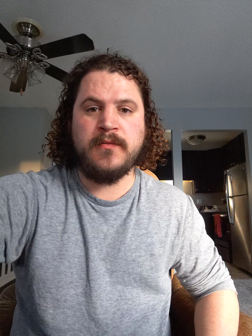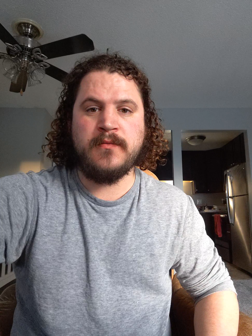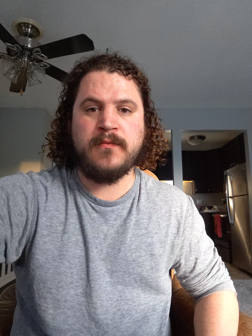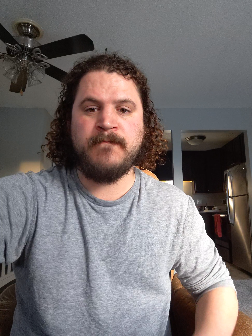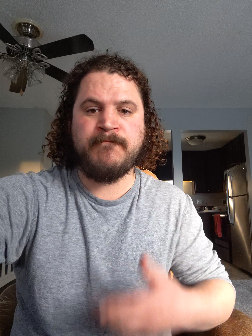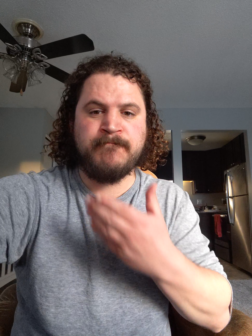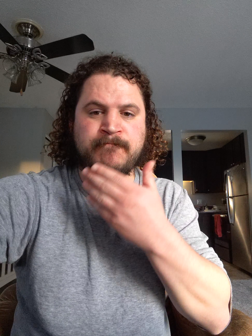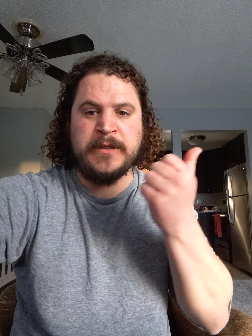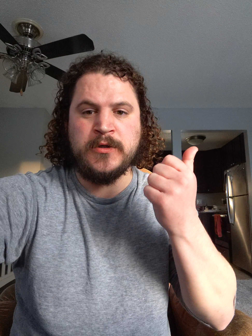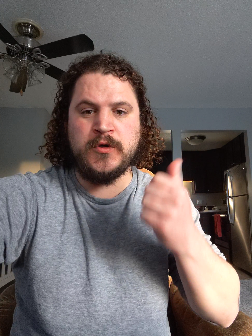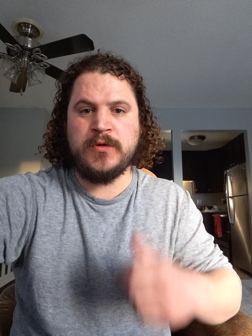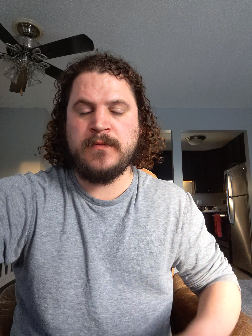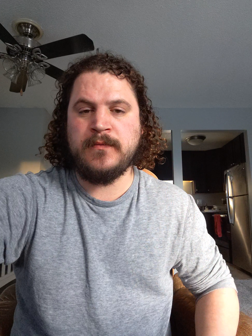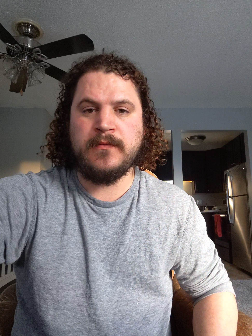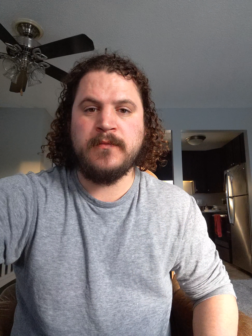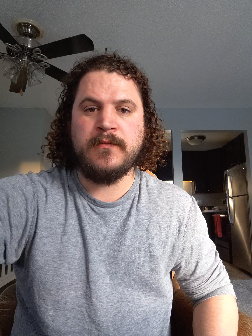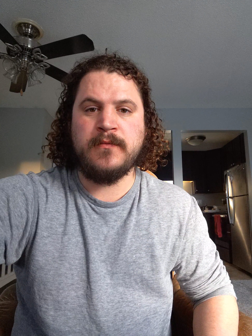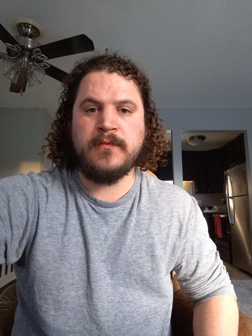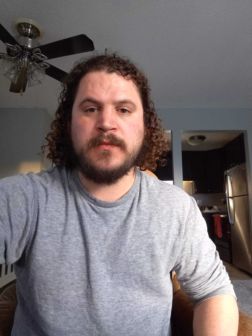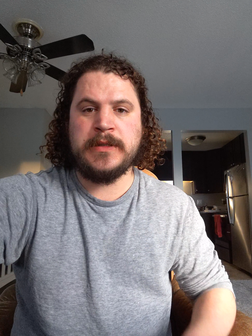better